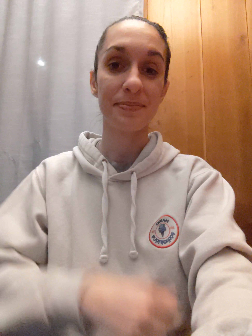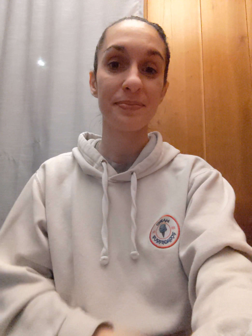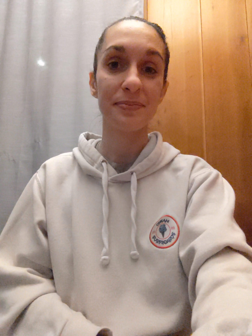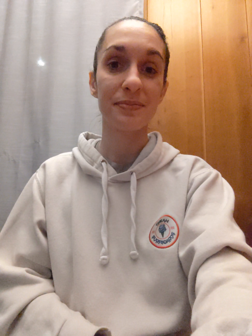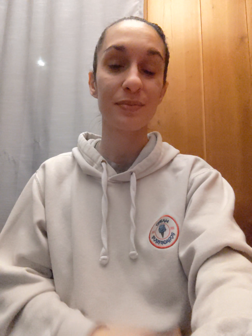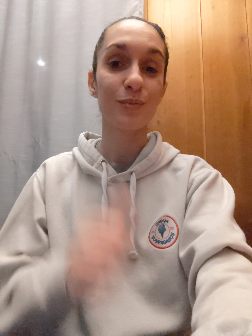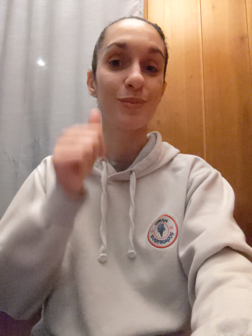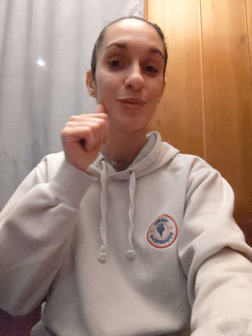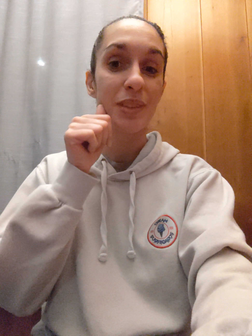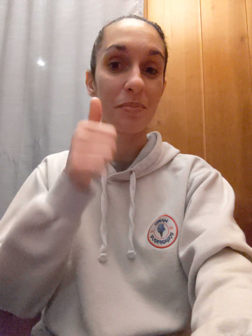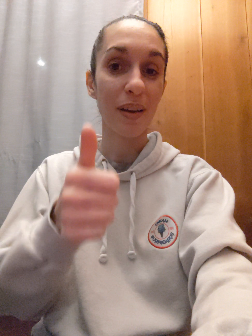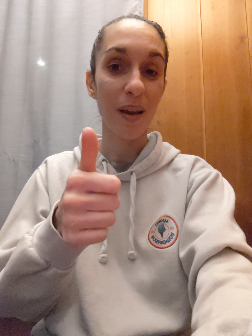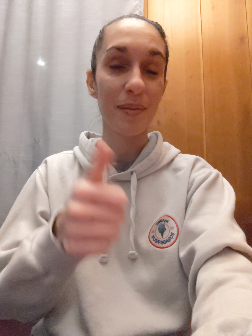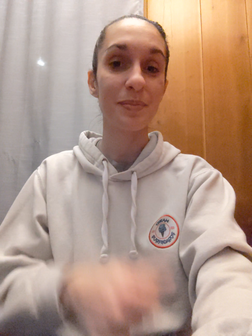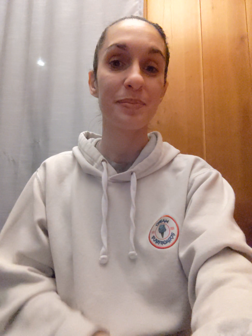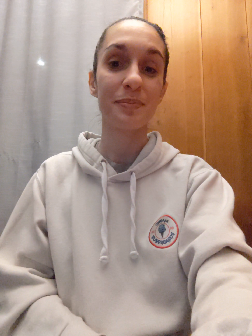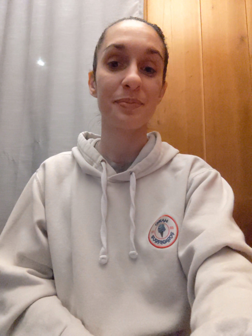tomorrow